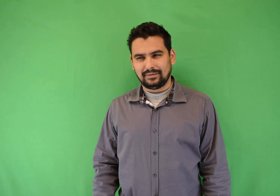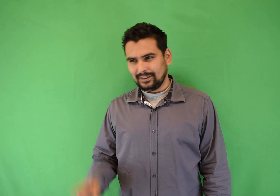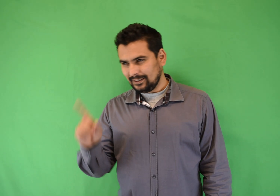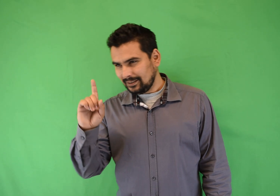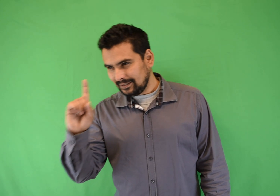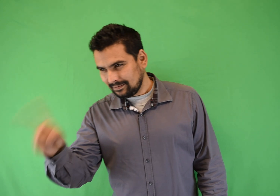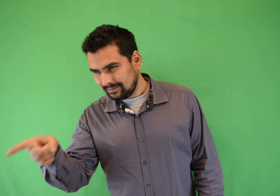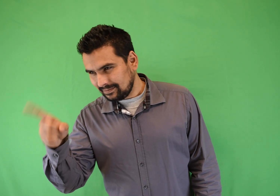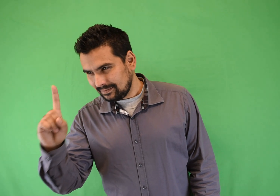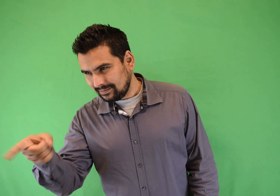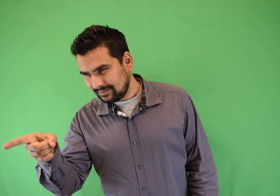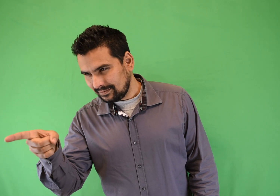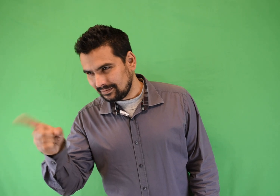ahí